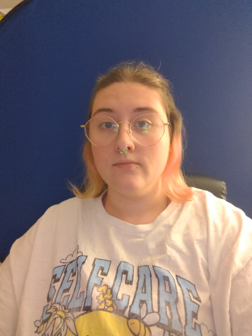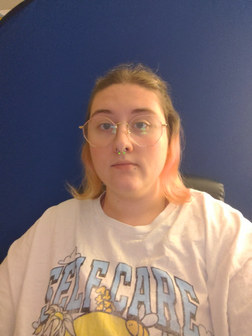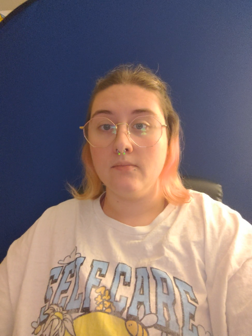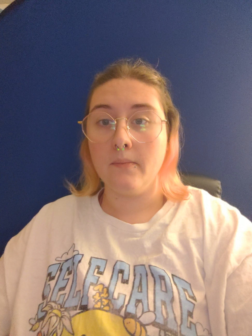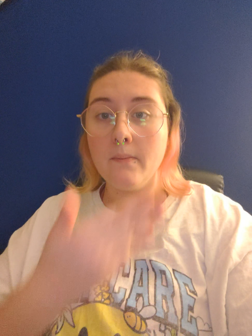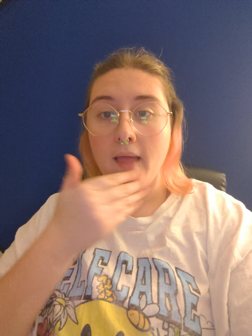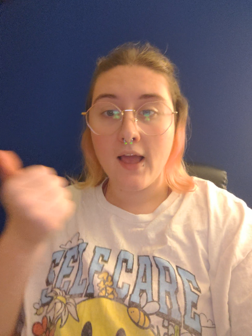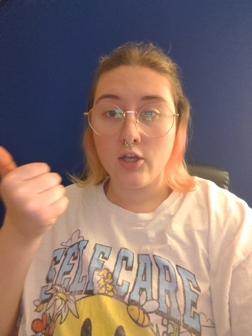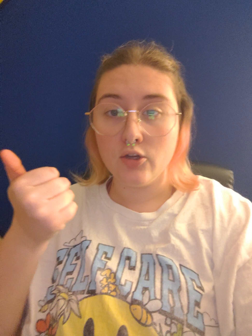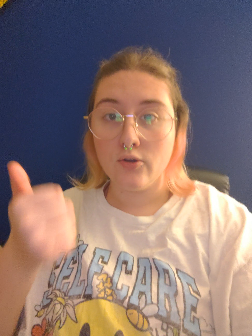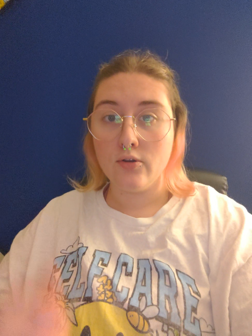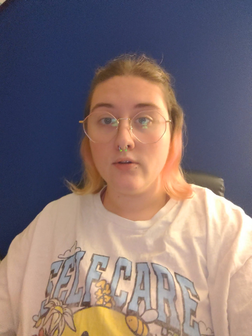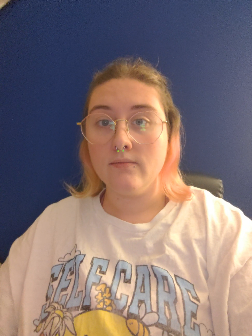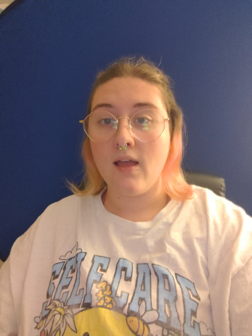better